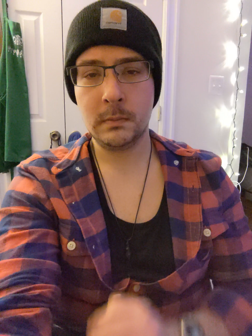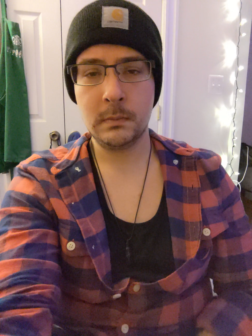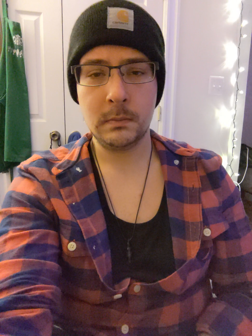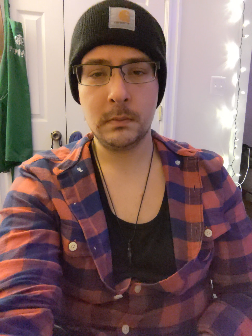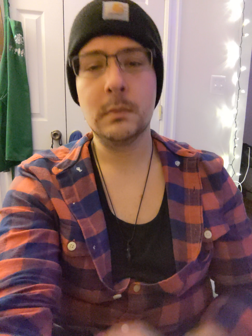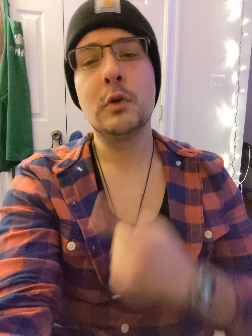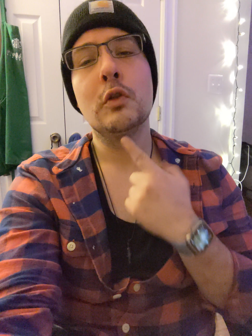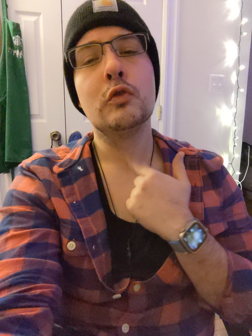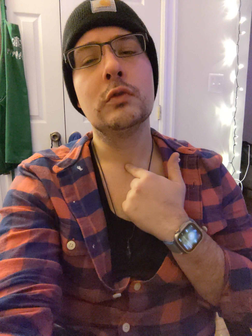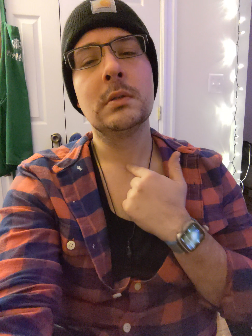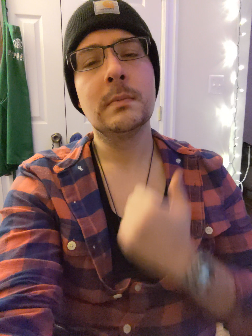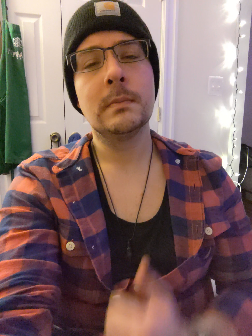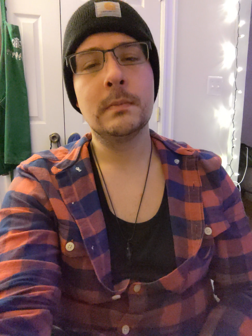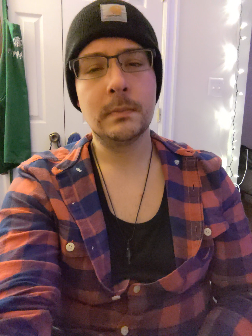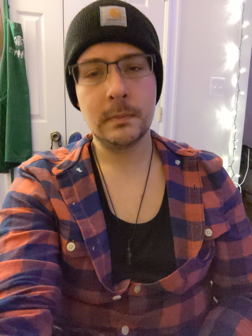thirsty